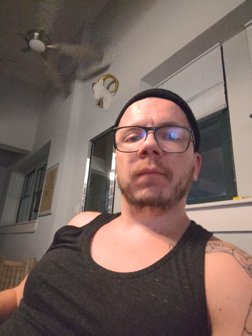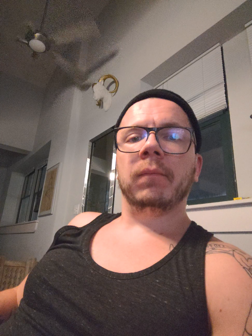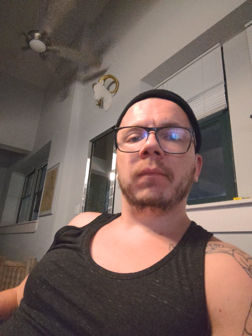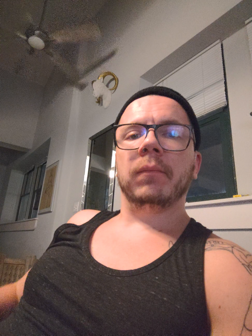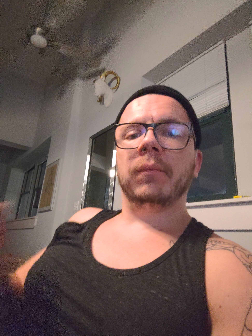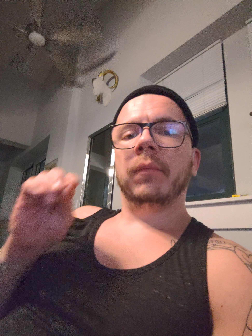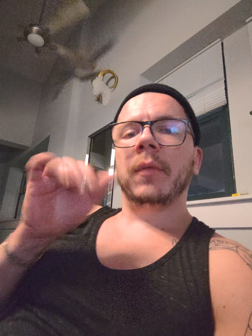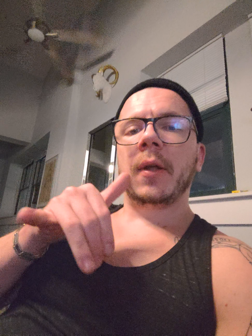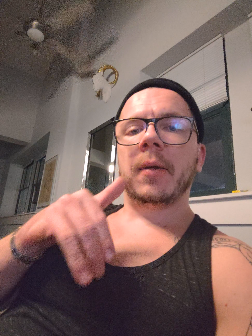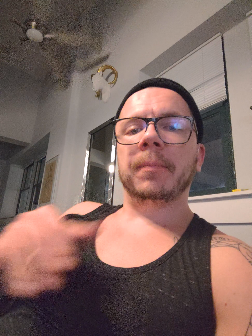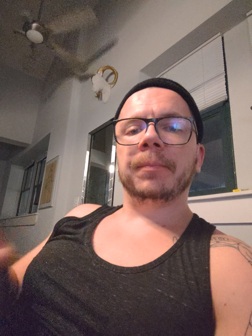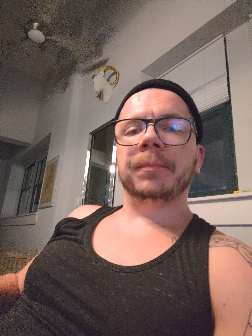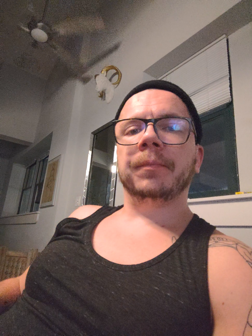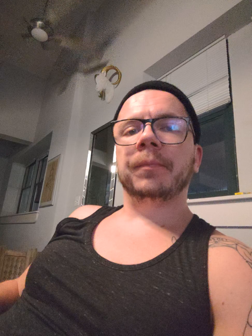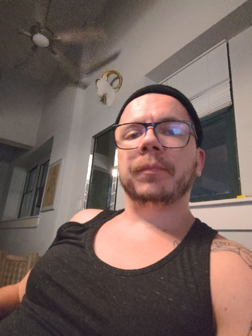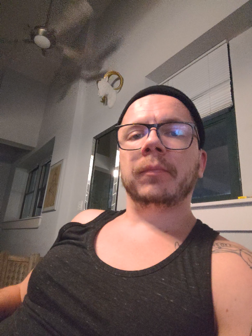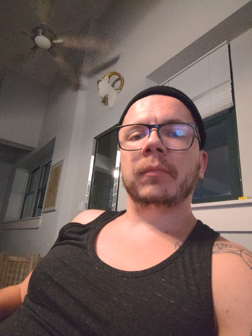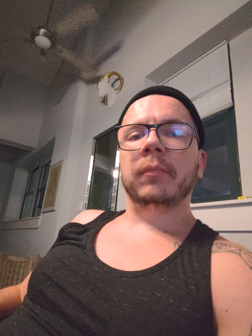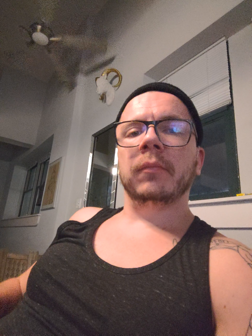that